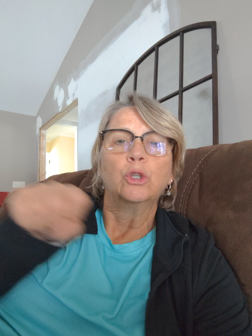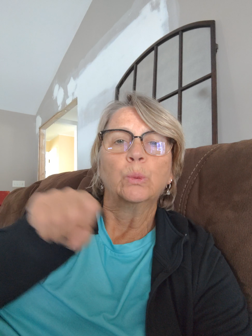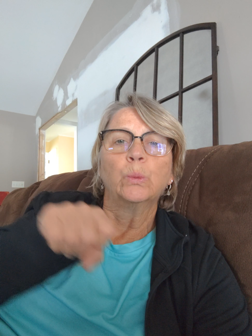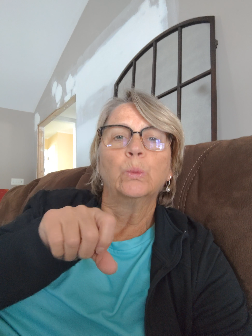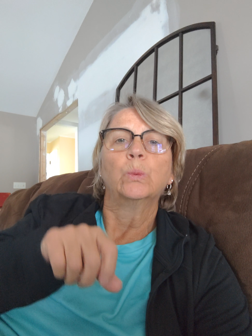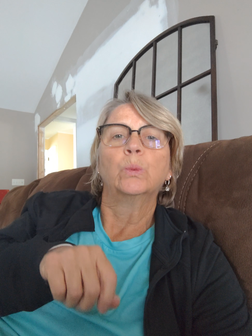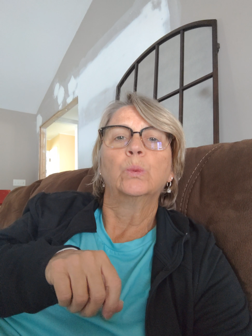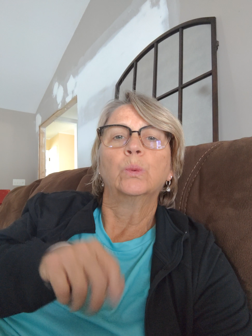shoe